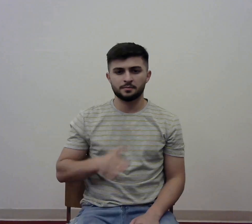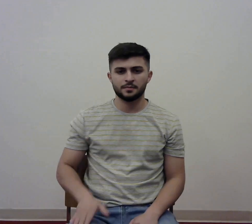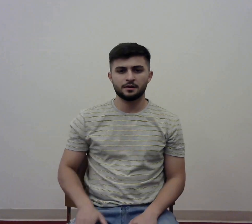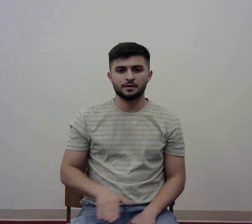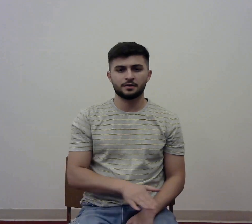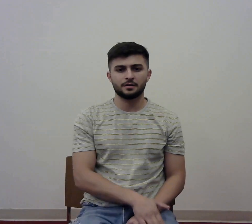ayaq